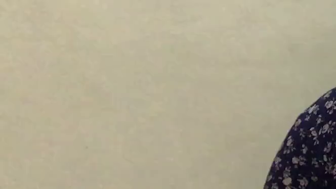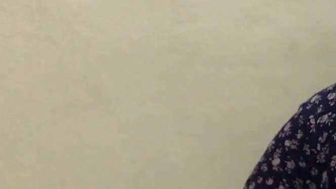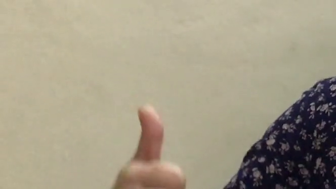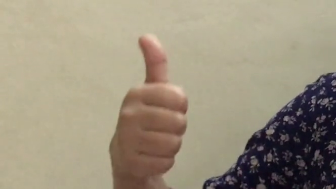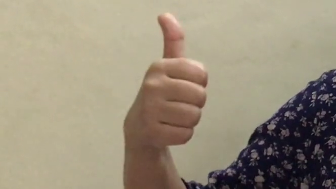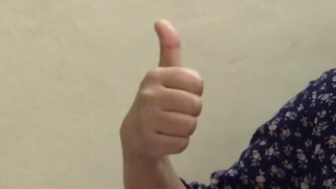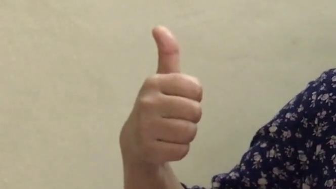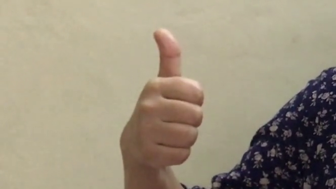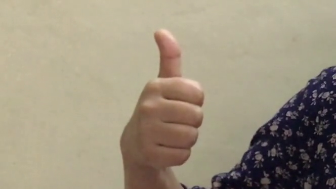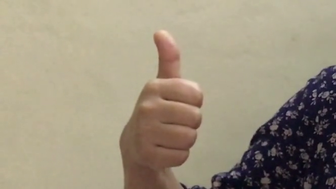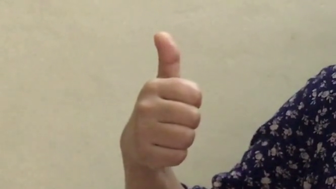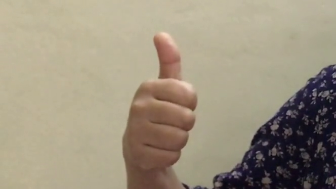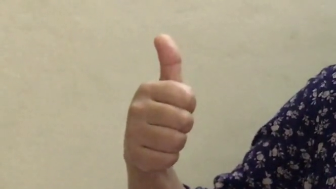अ